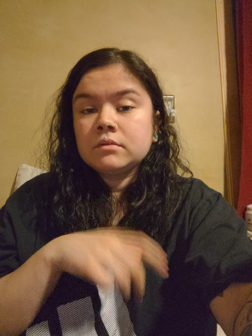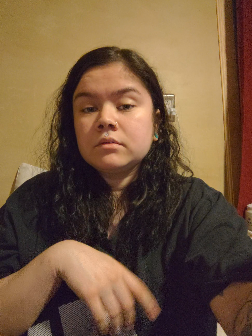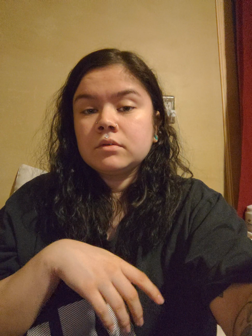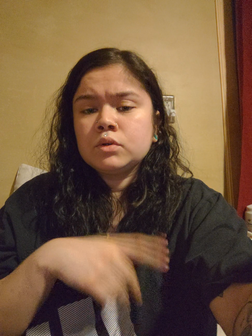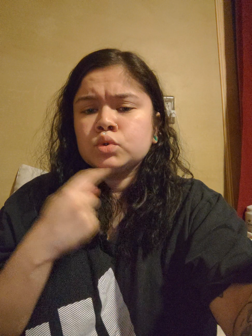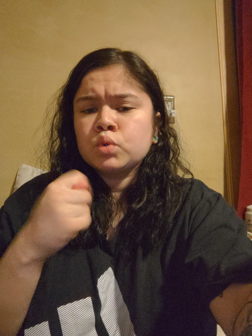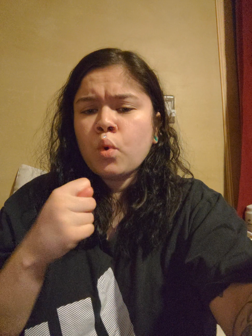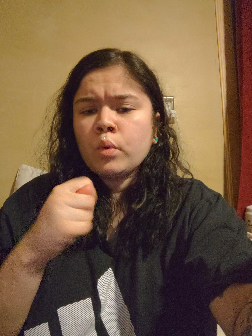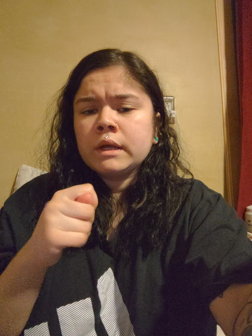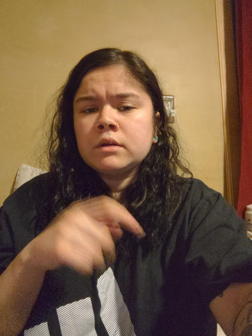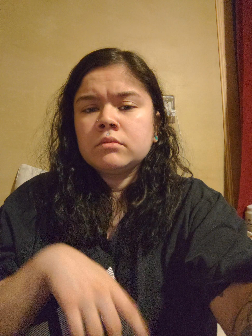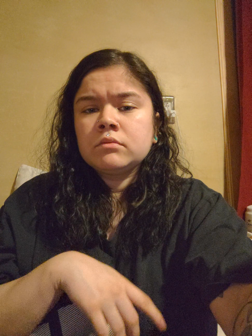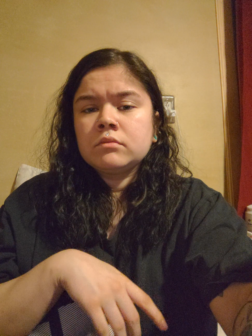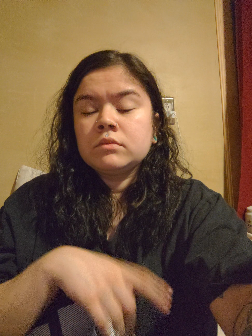toy